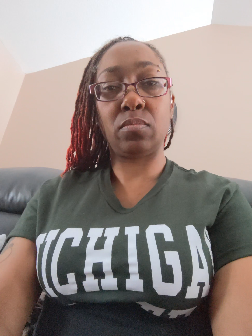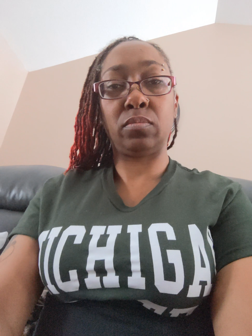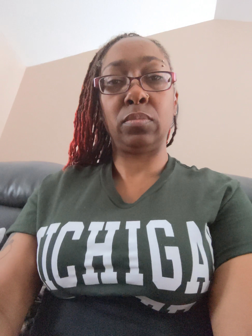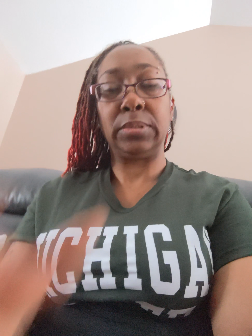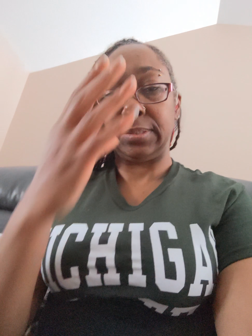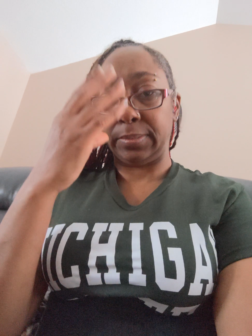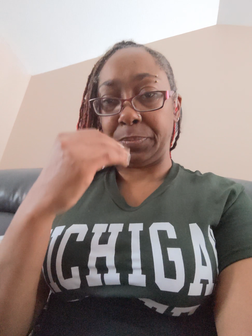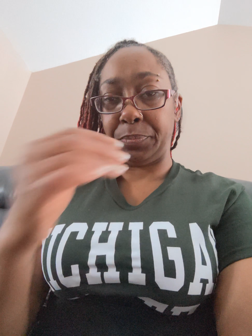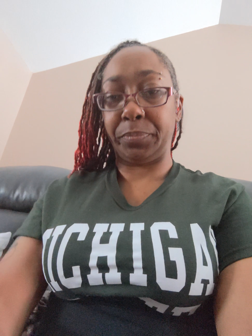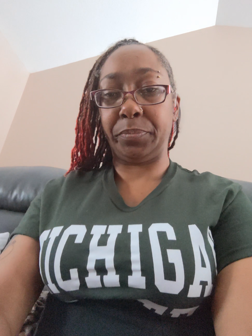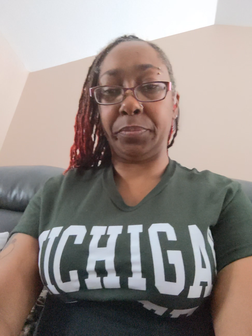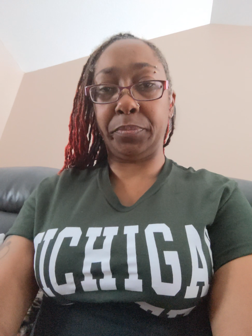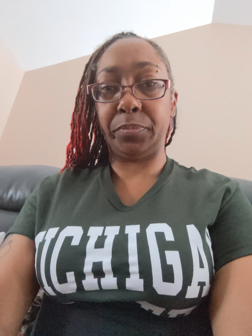sleep